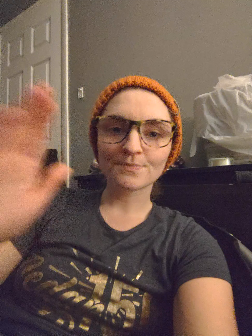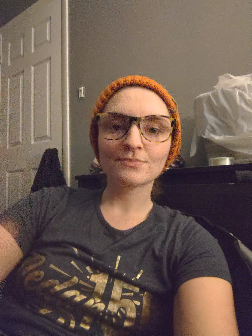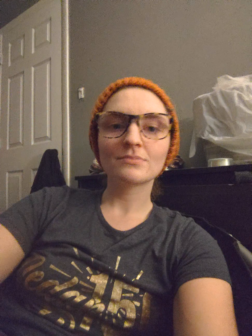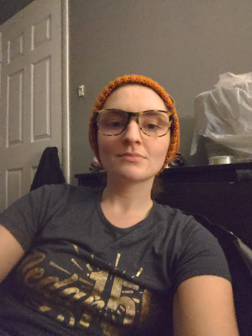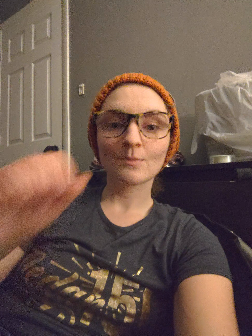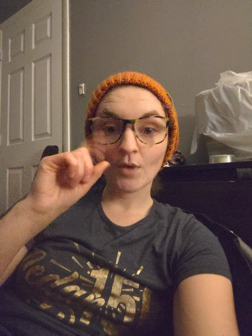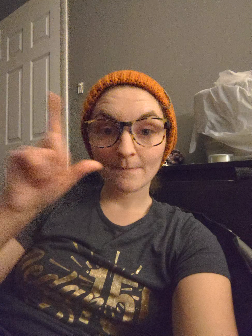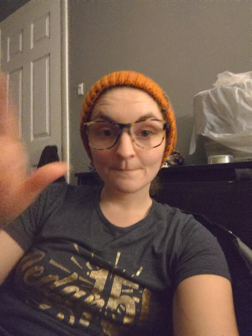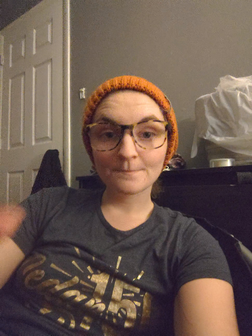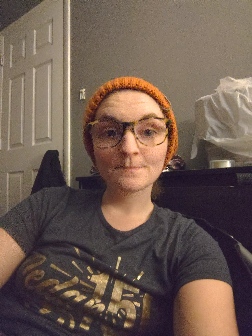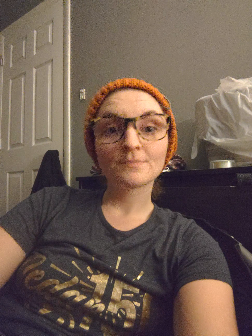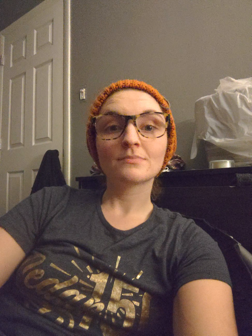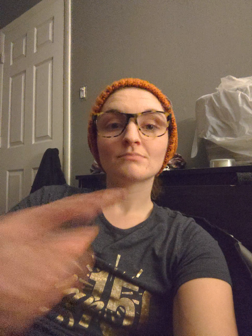awake